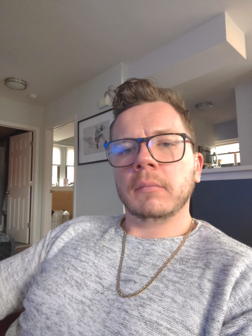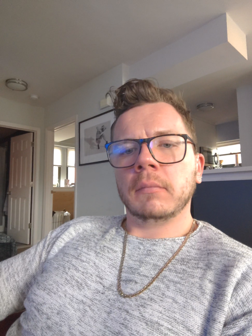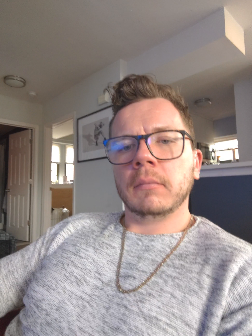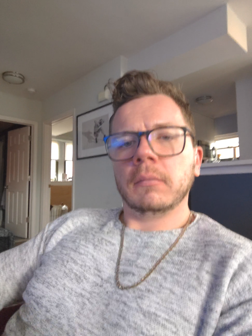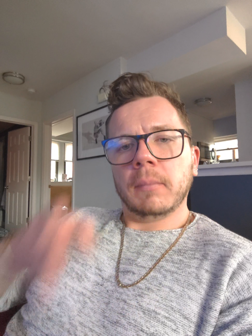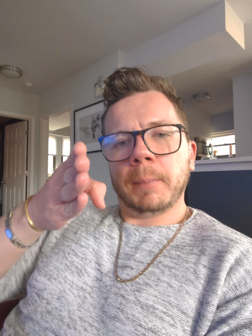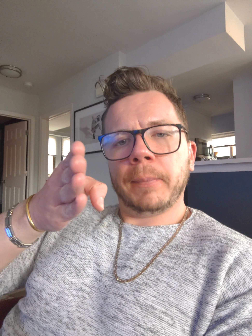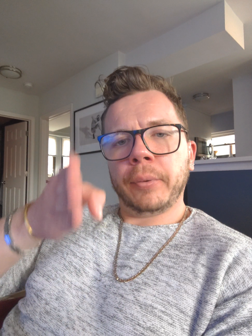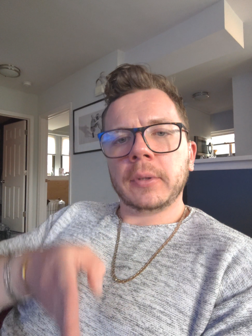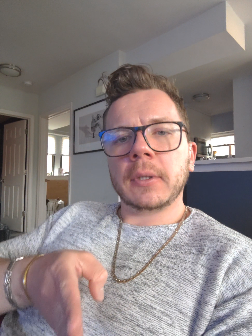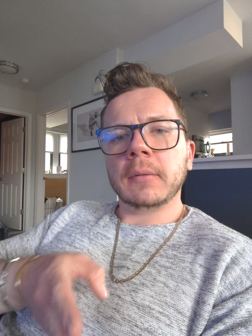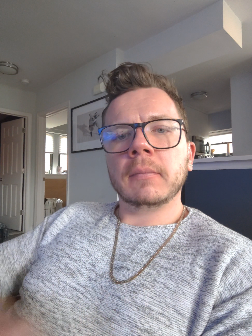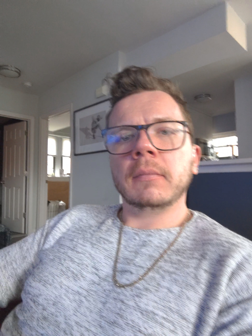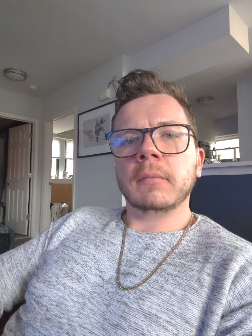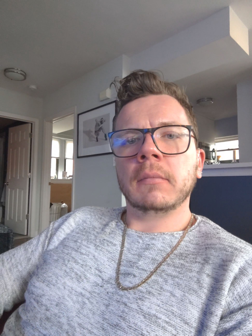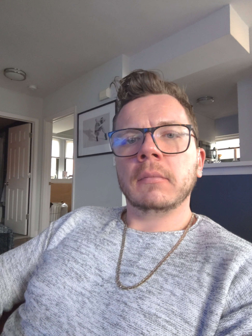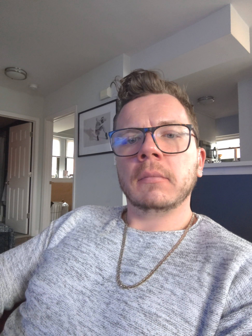person